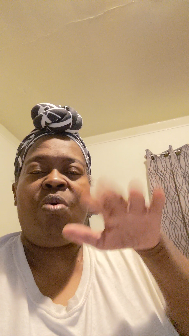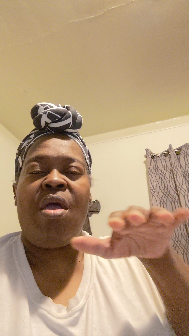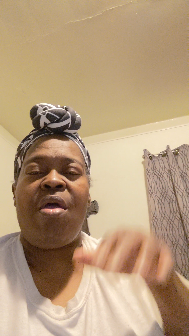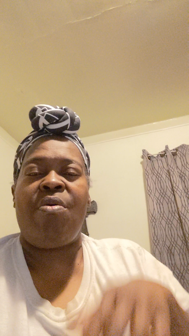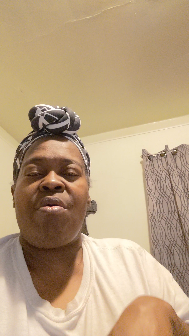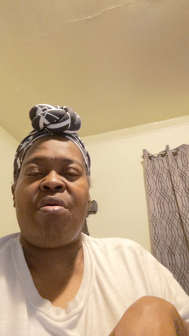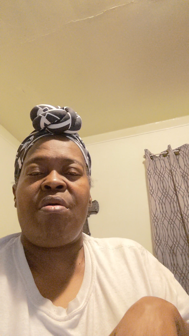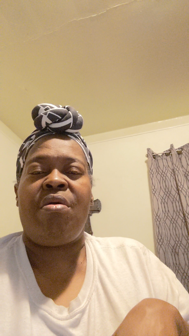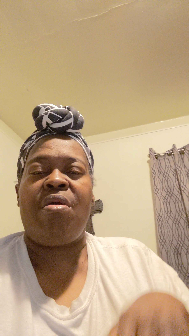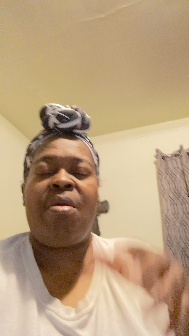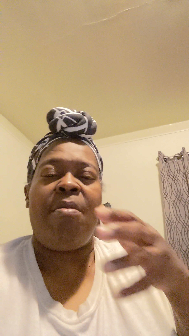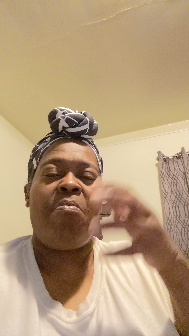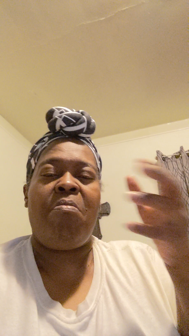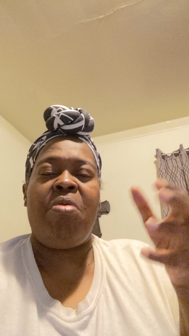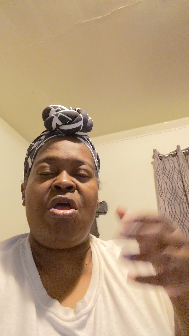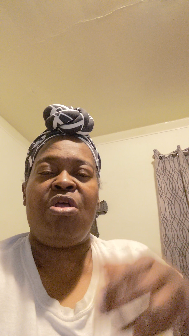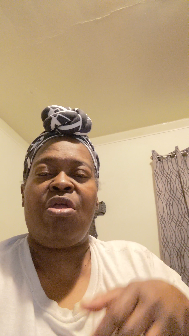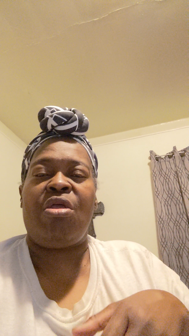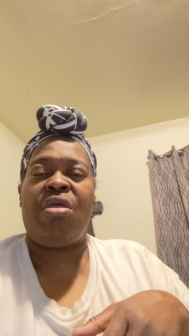much